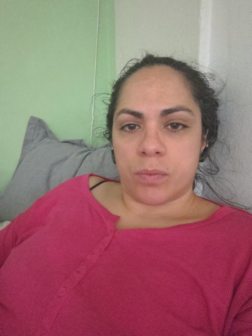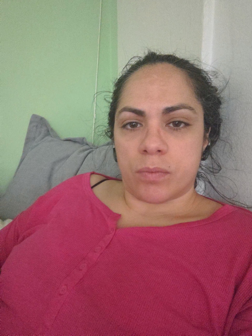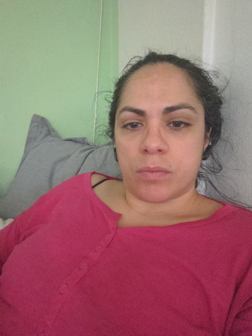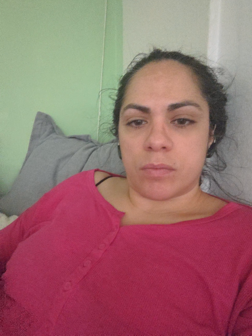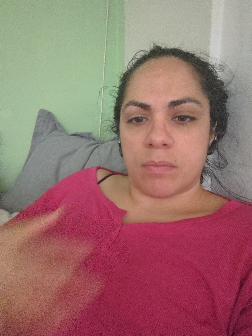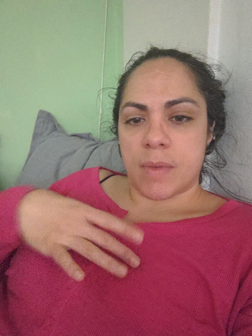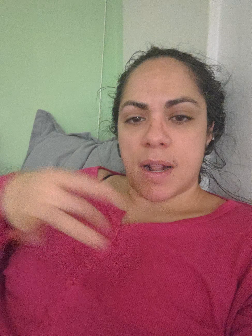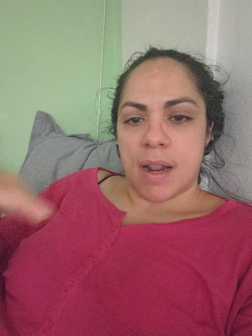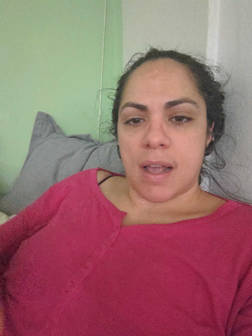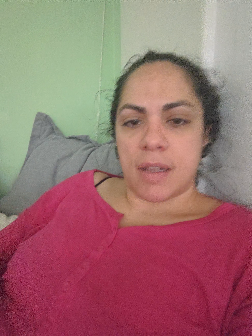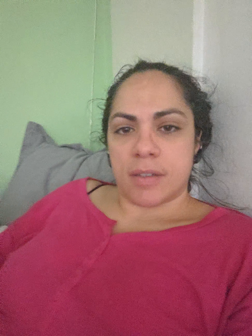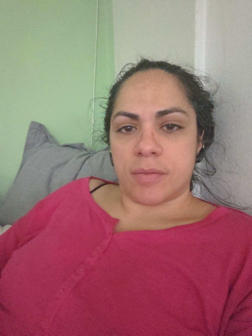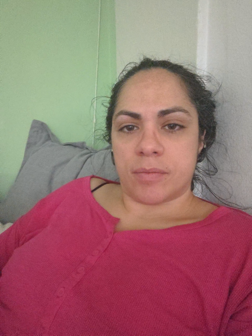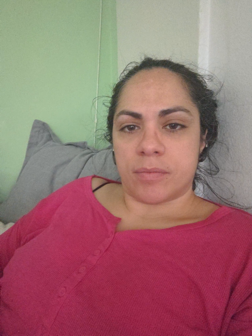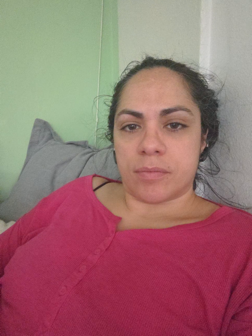like